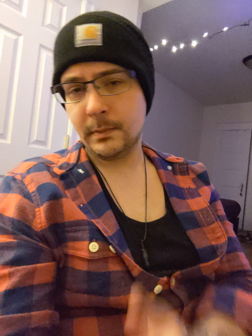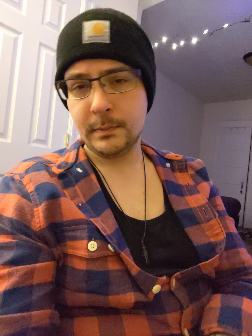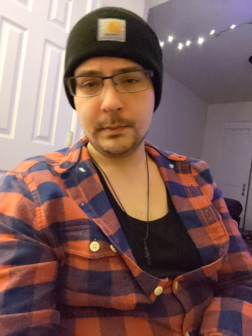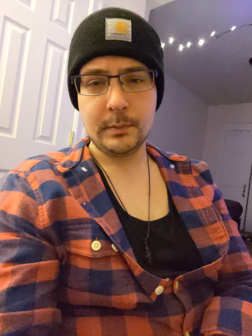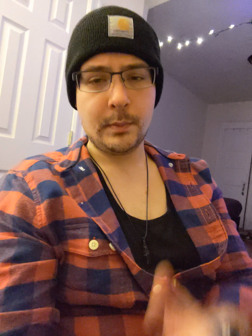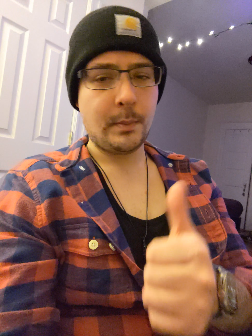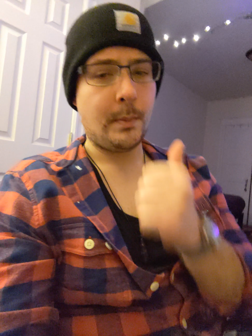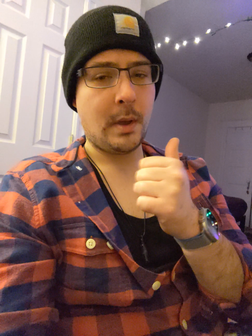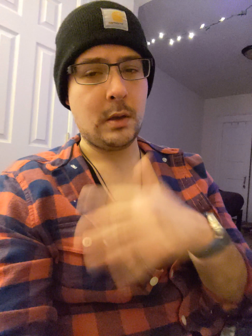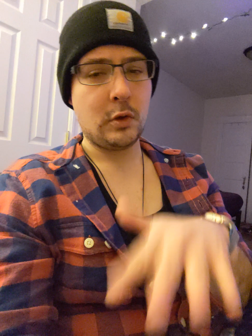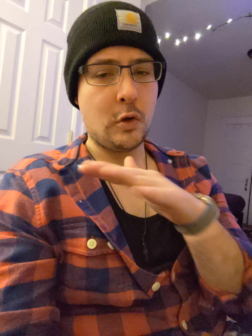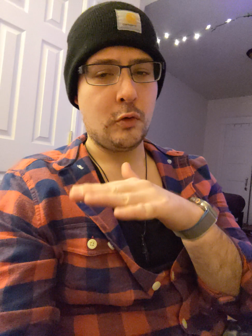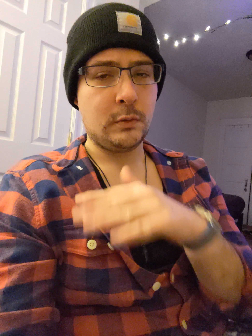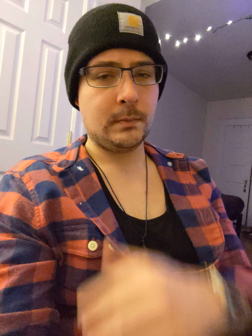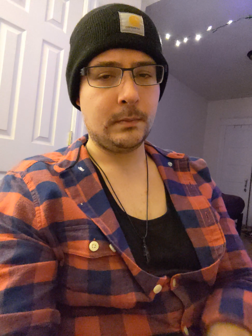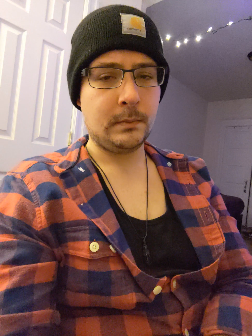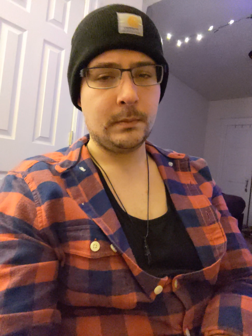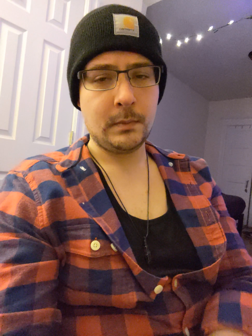backyard